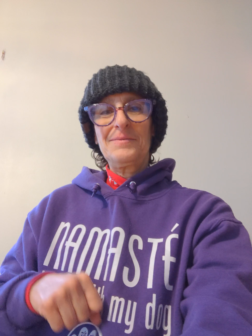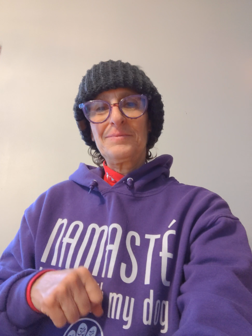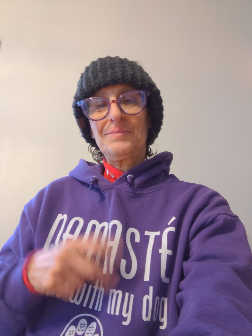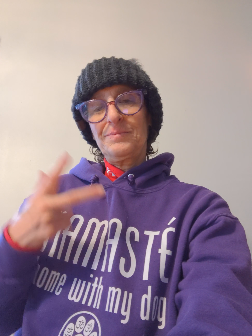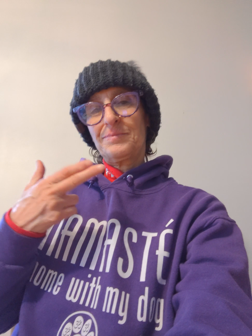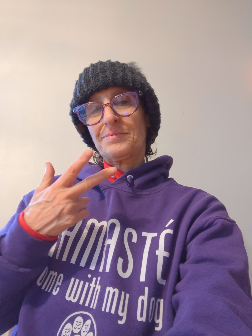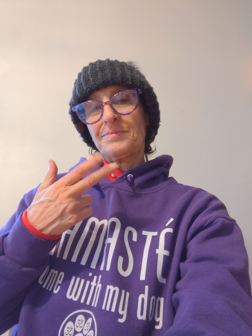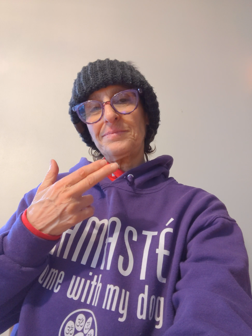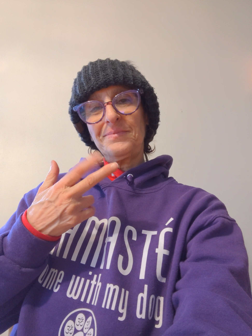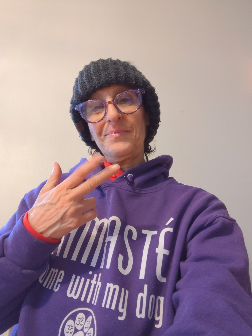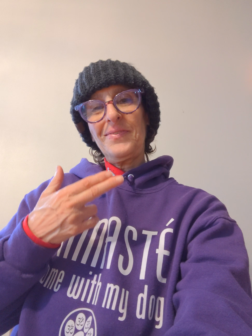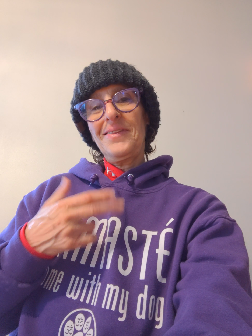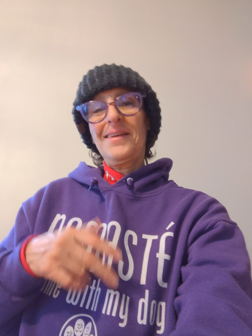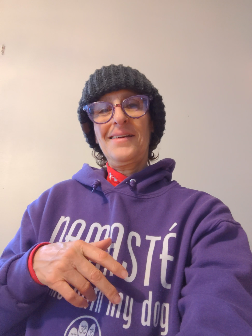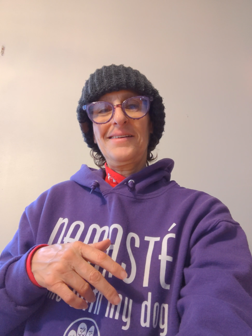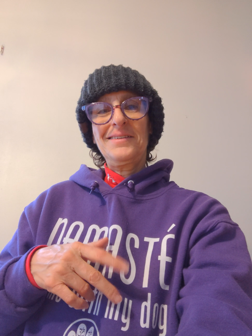scissors